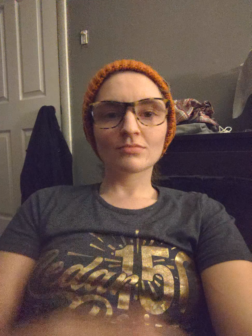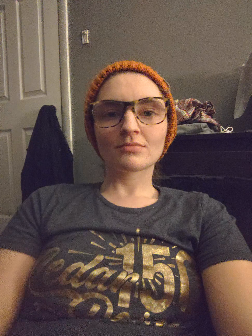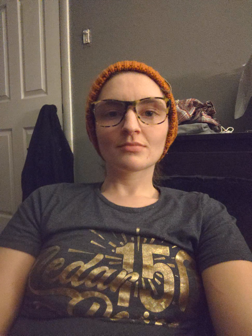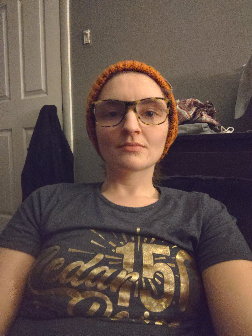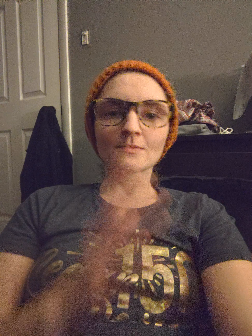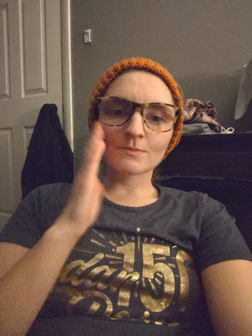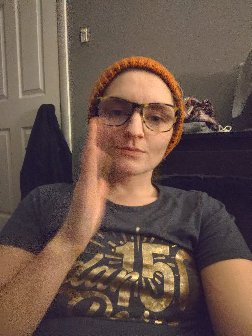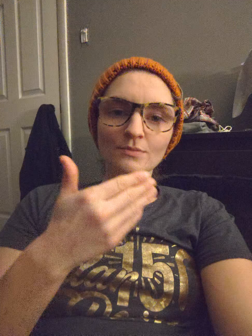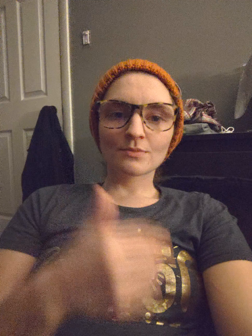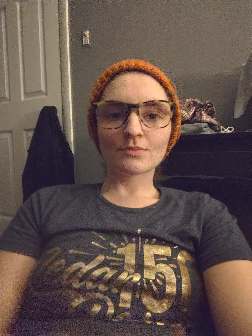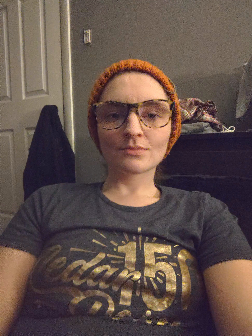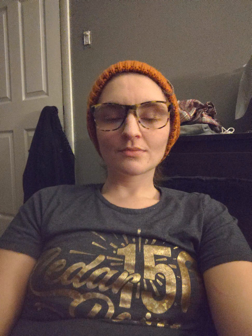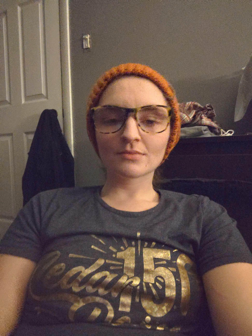bedroom